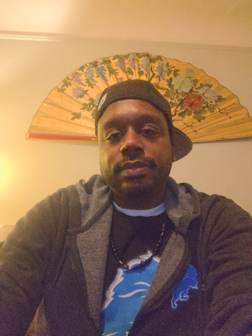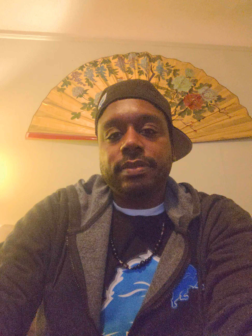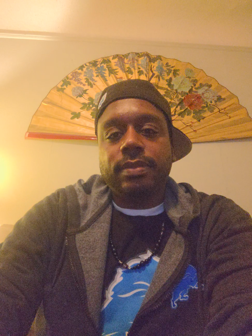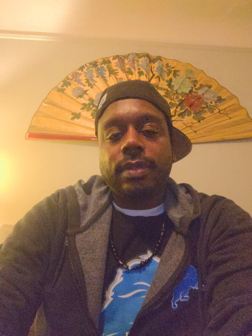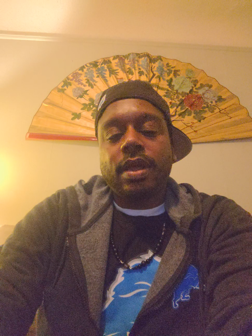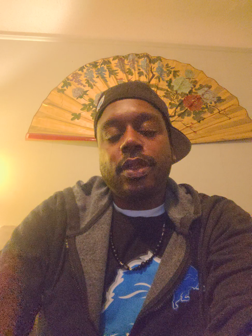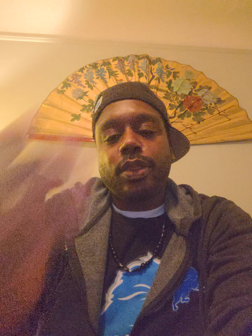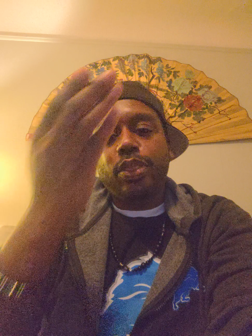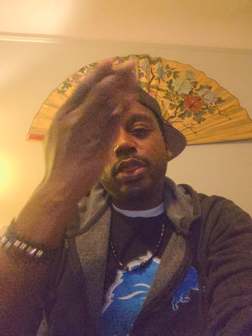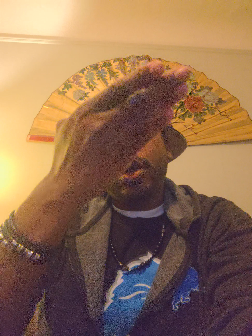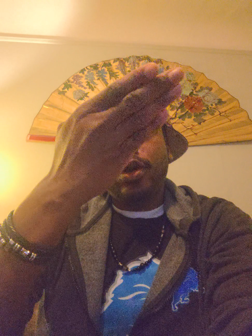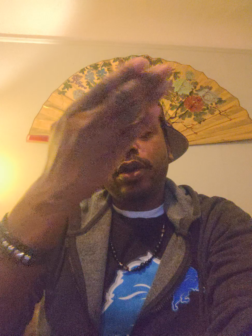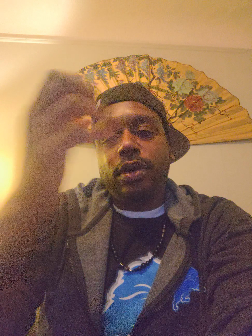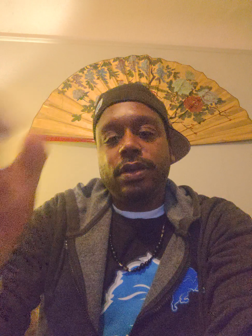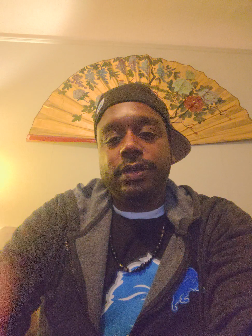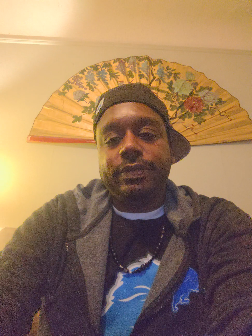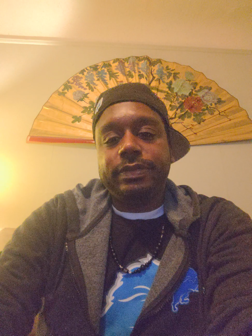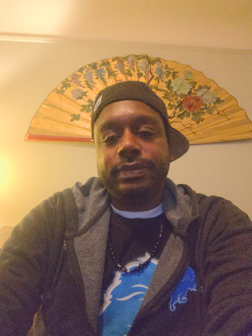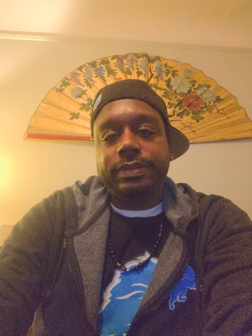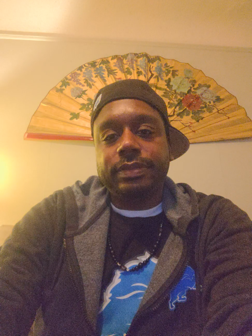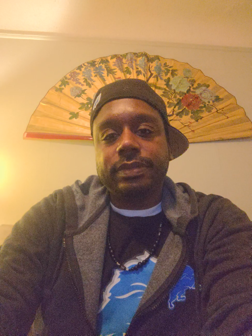there